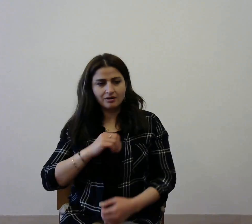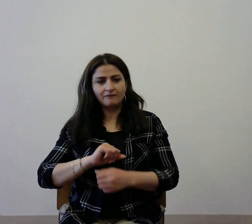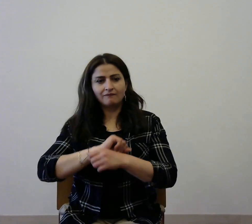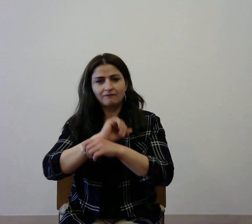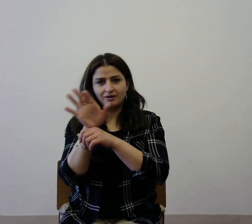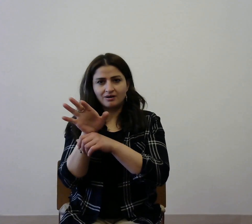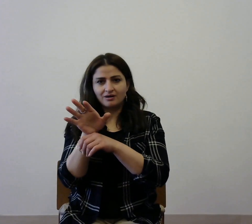covid